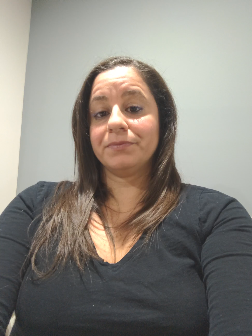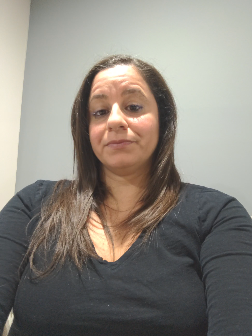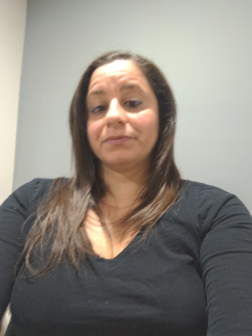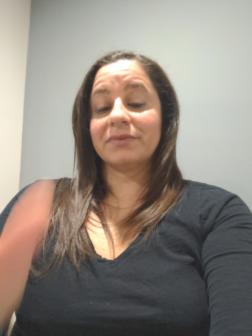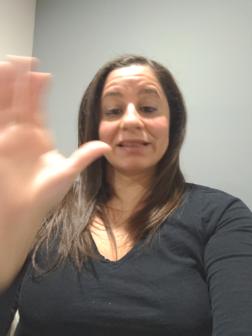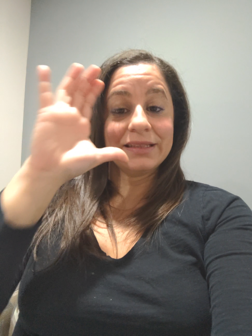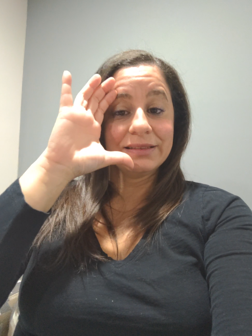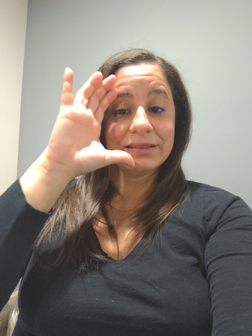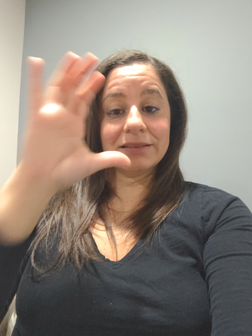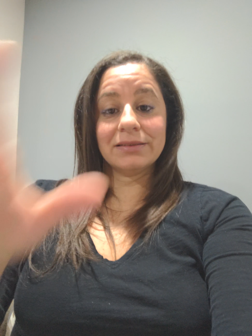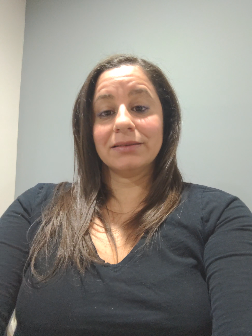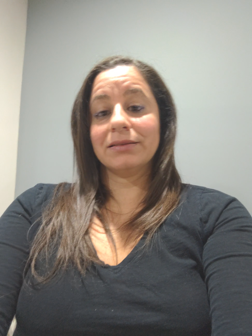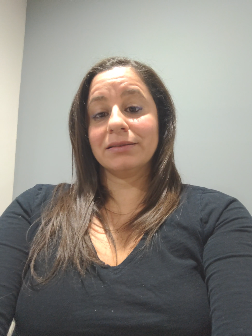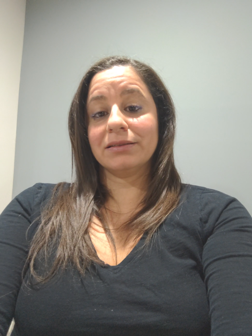listen